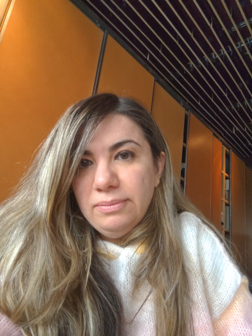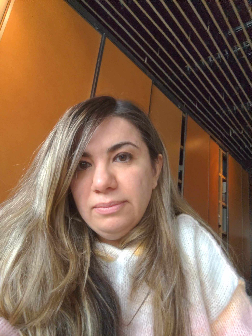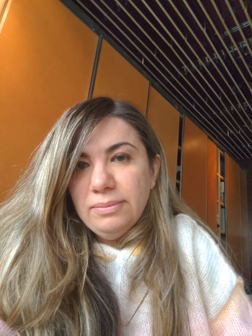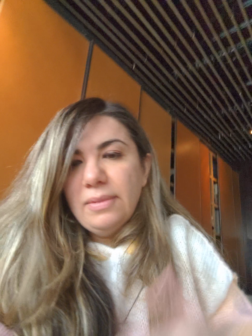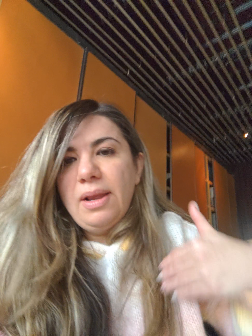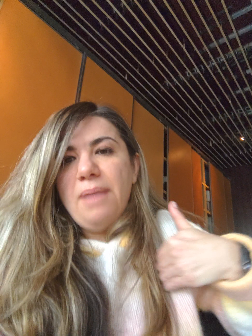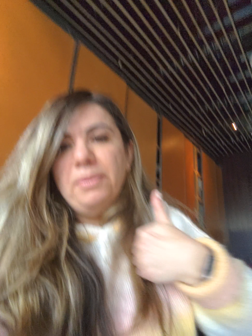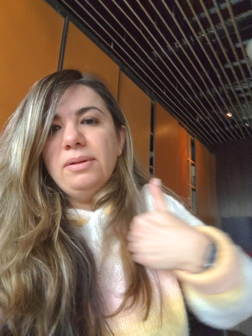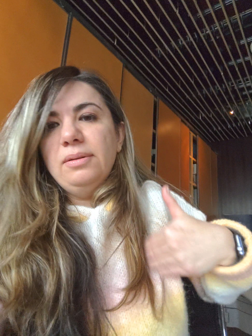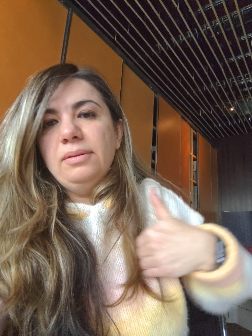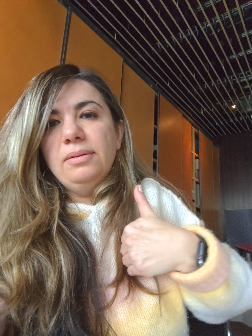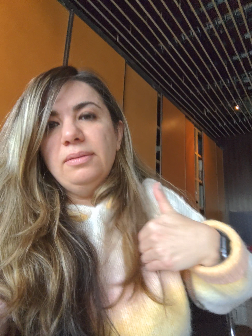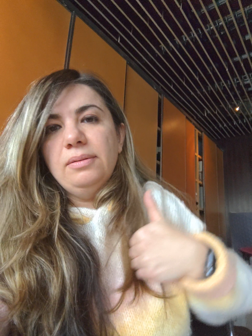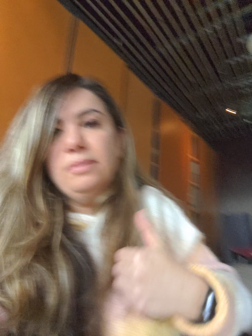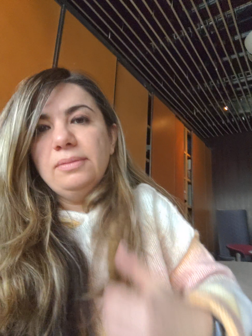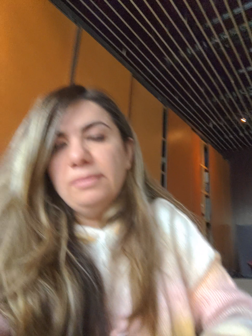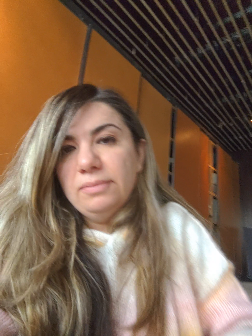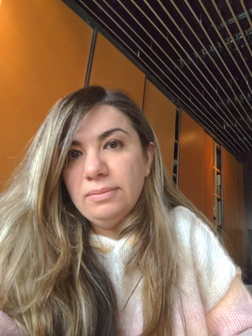animal